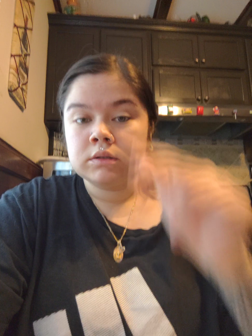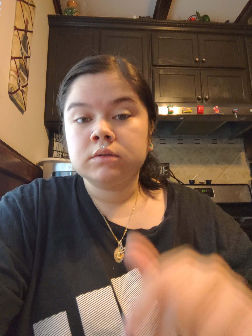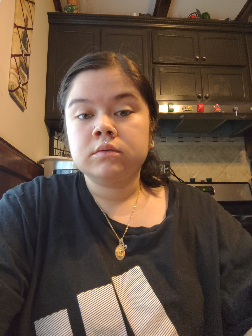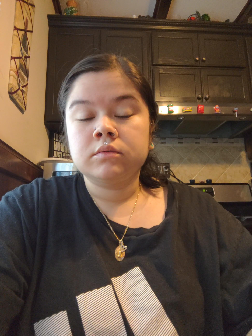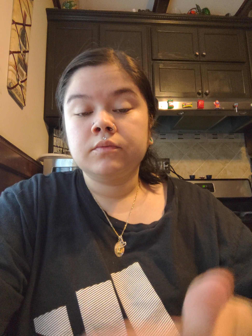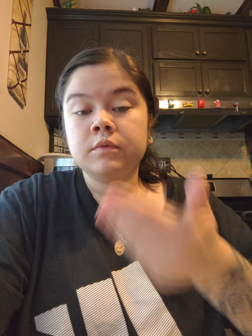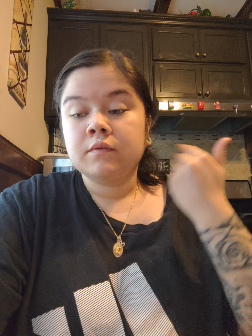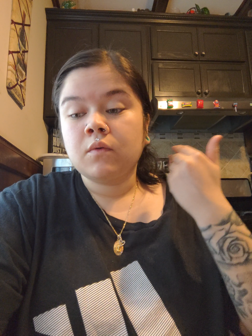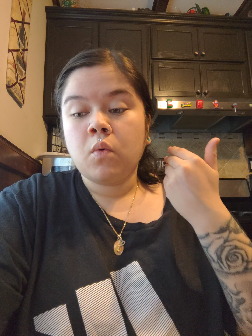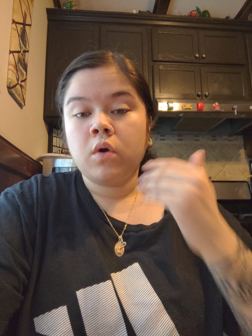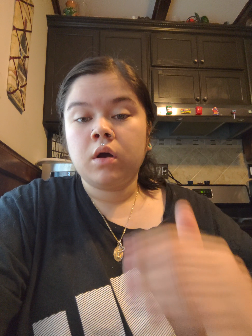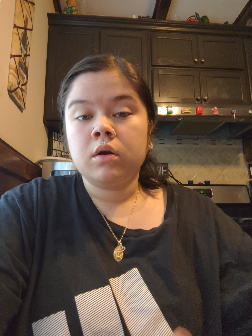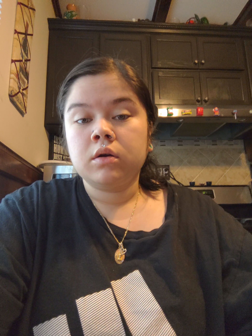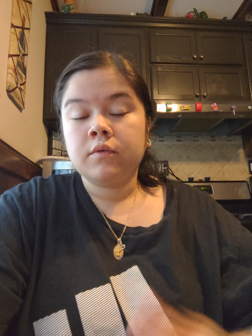before